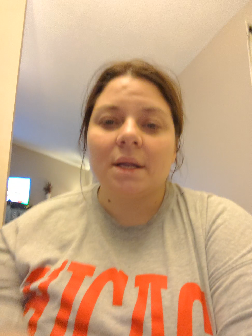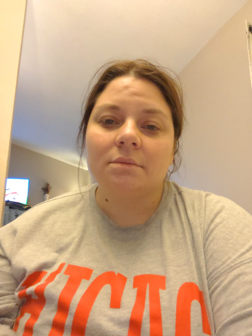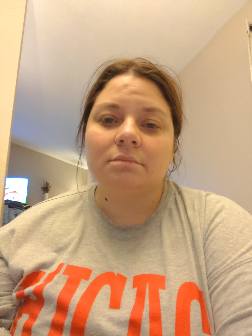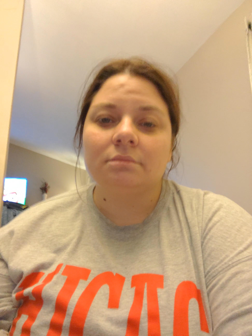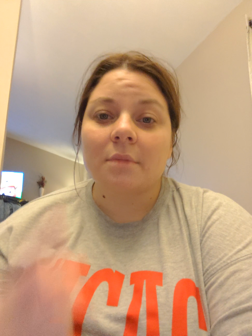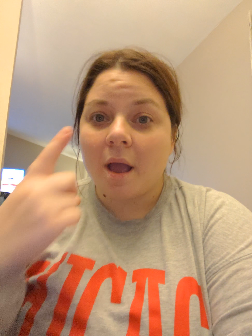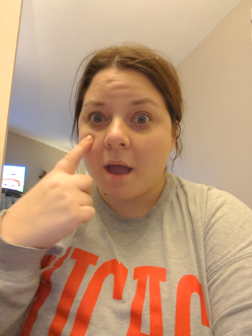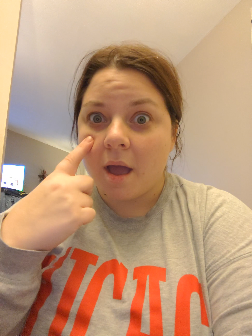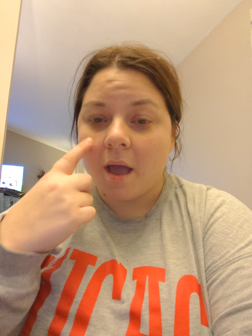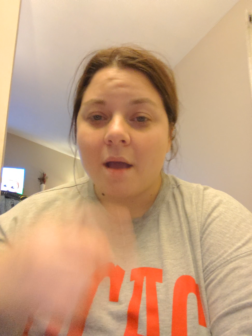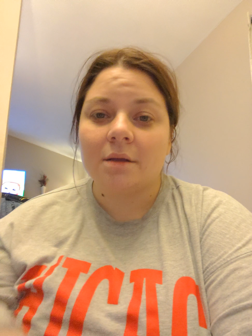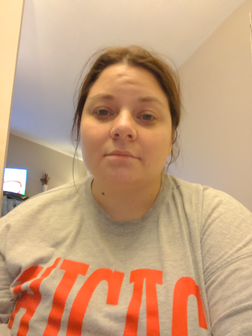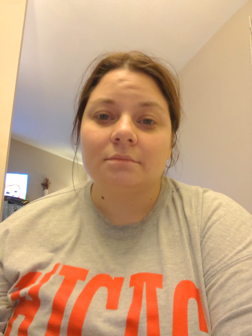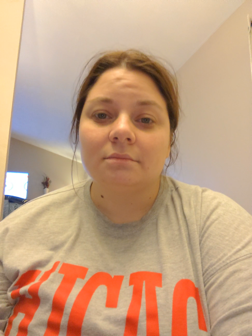eye